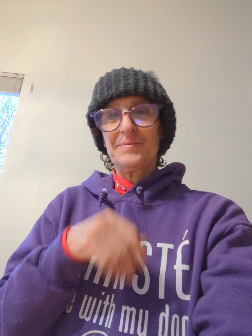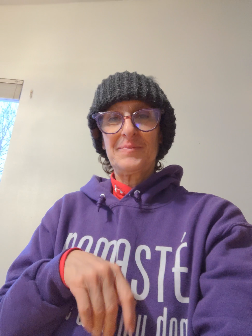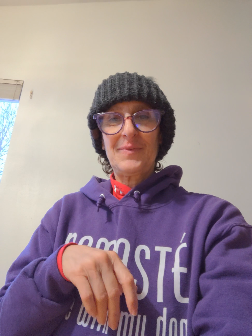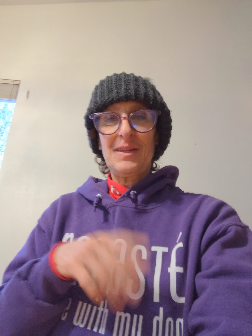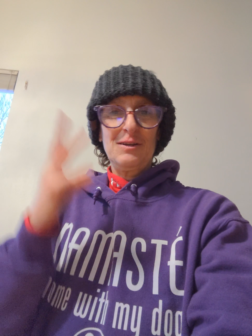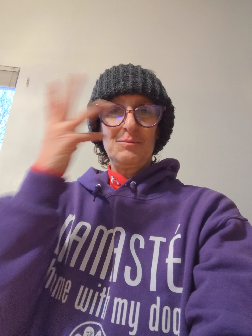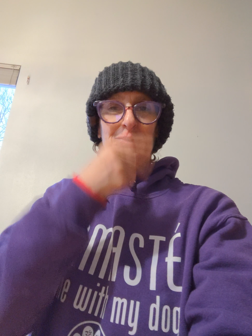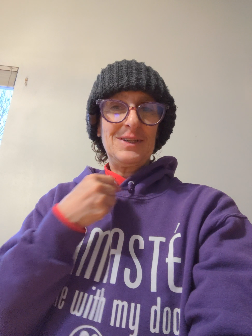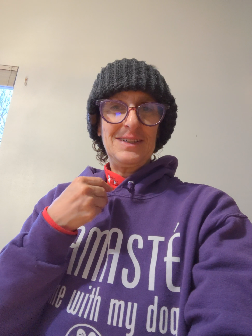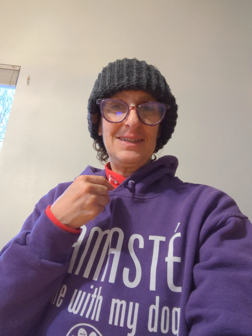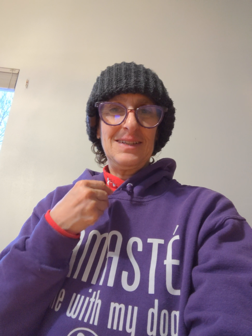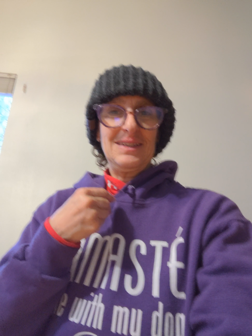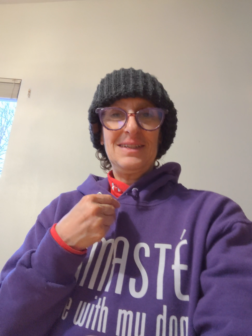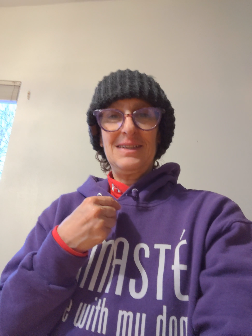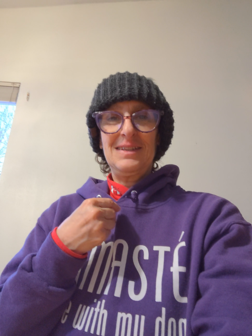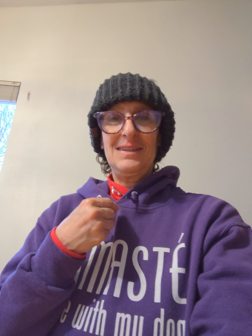pretty